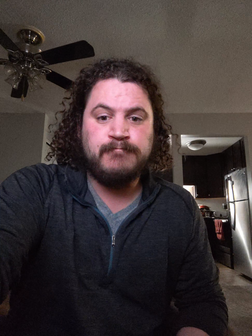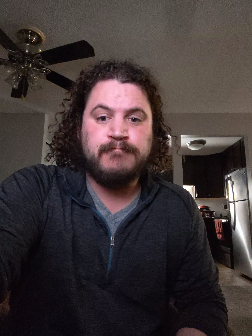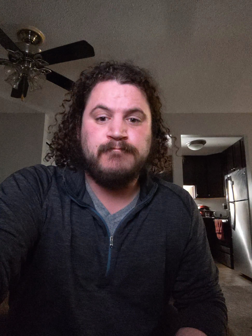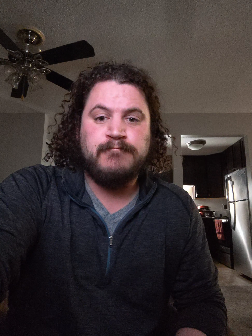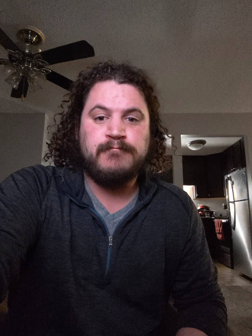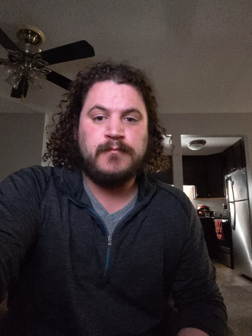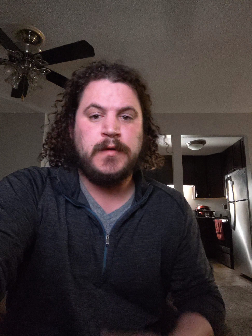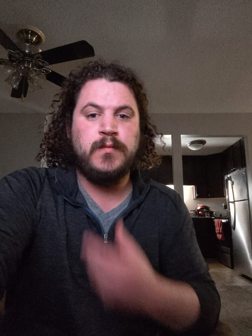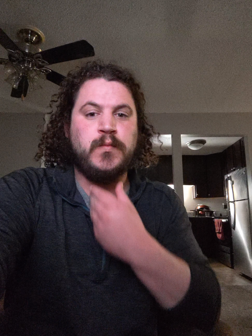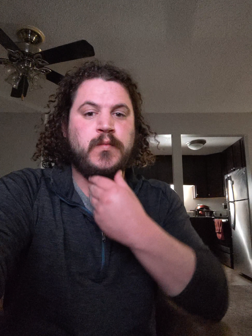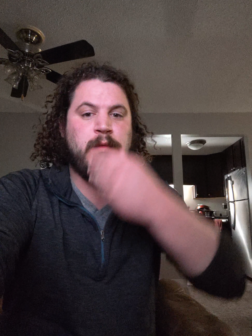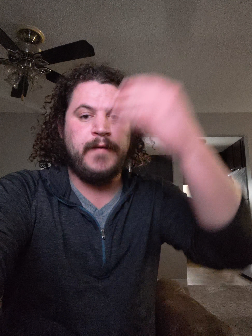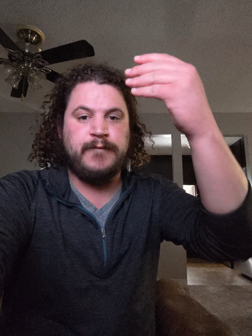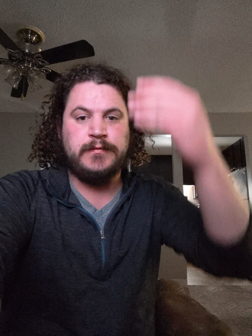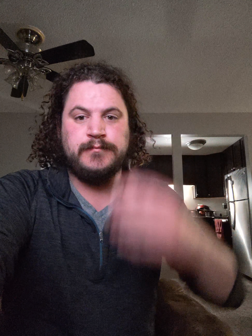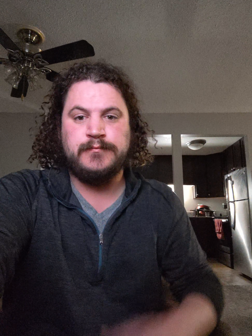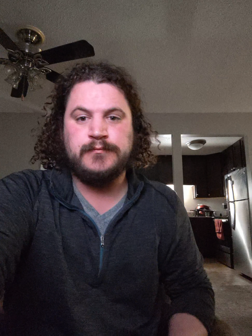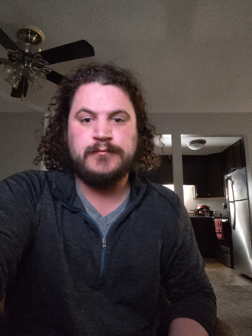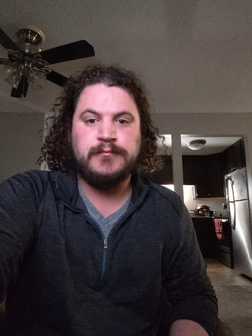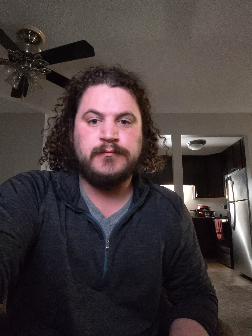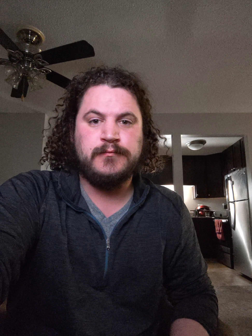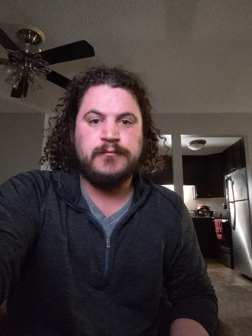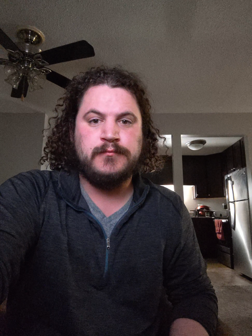giraffe